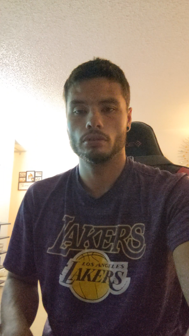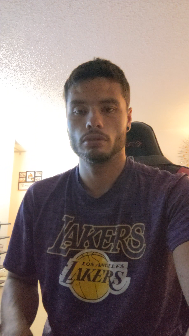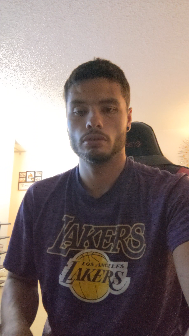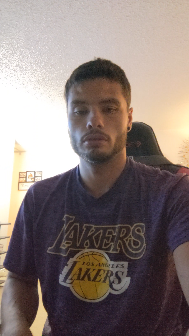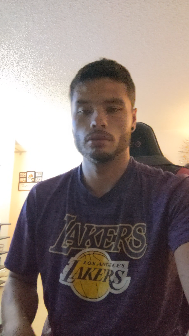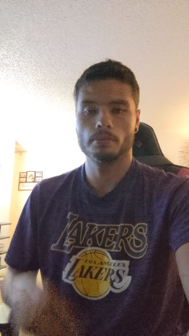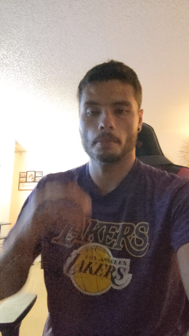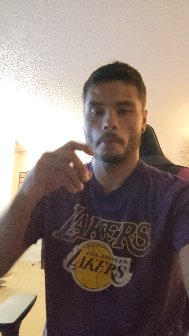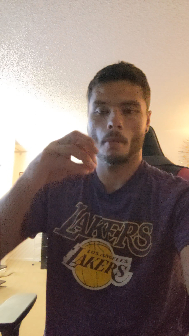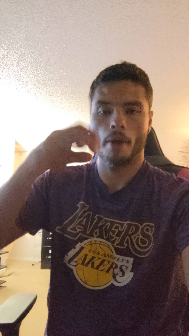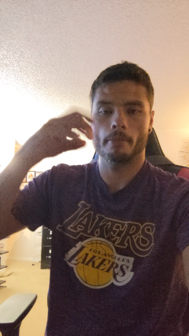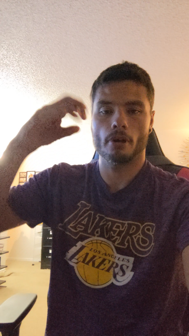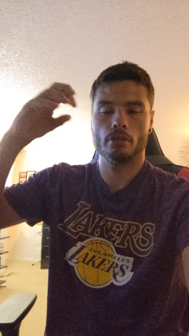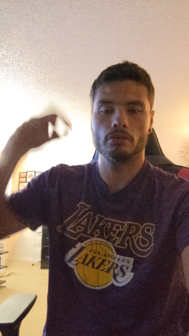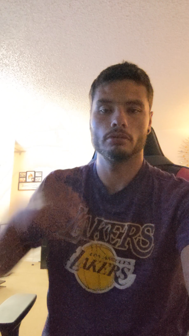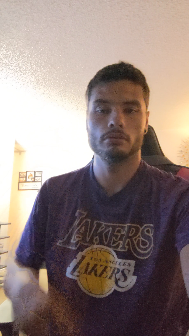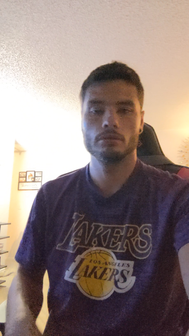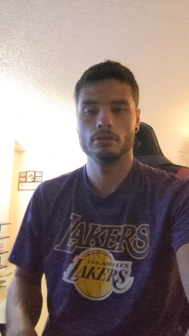bubbles